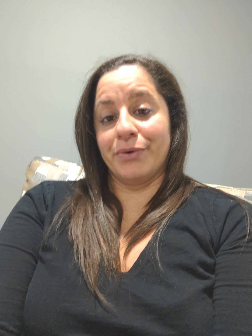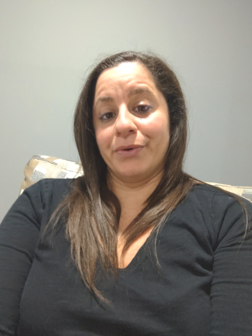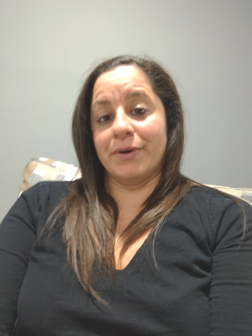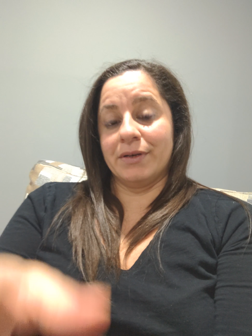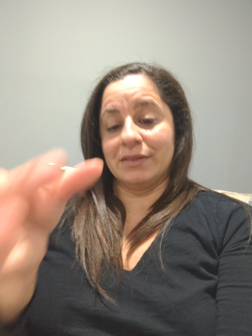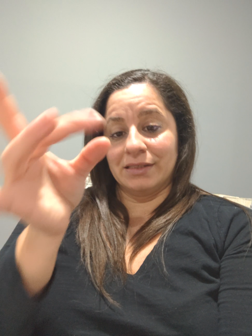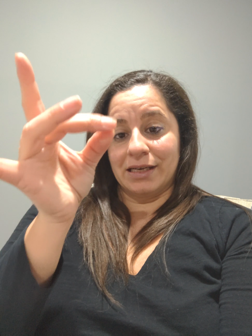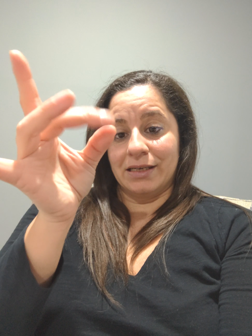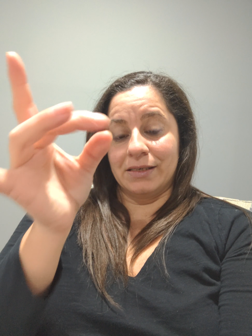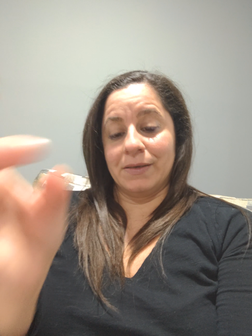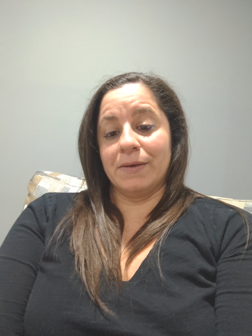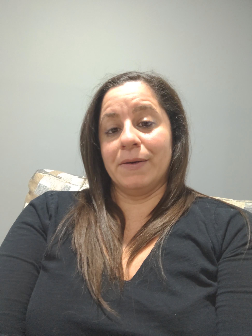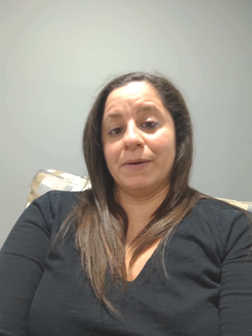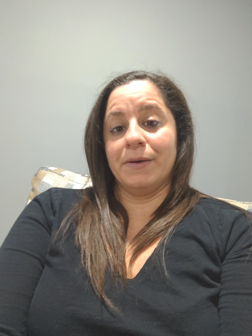sticky